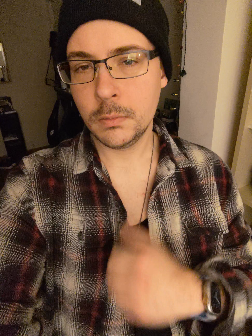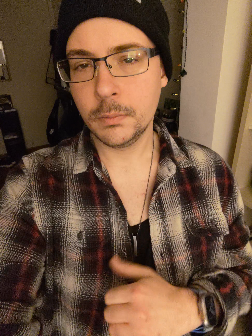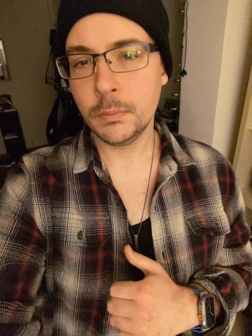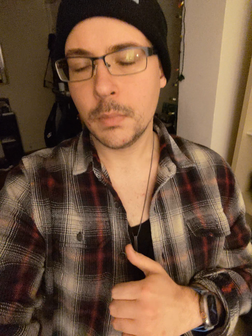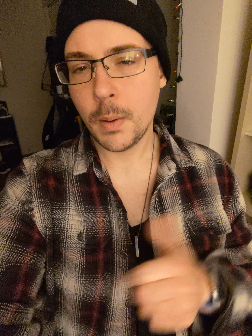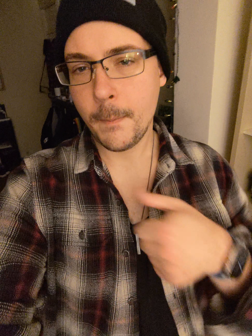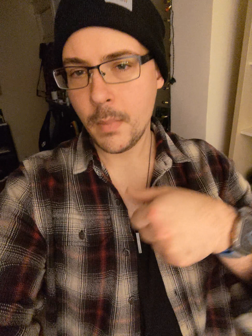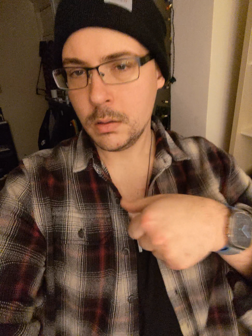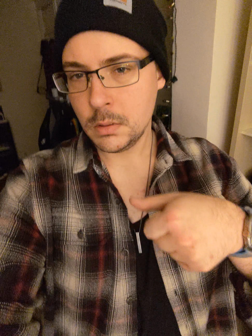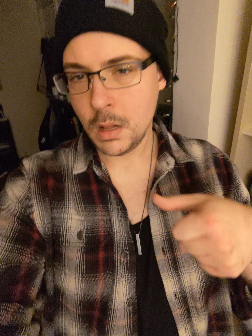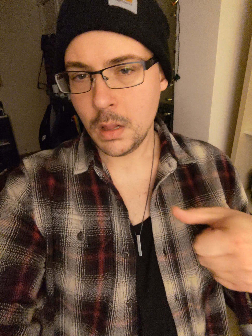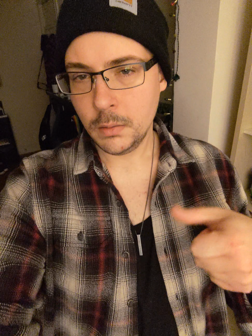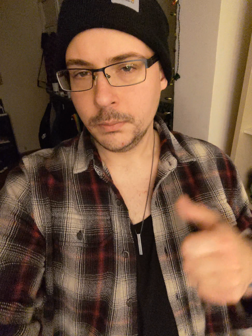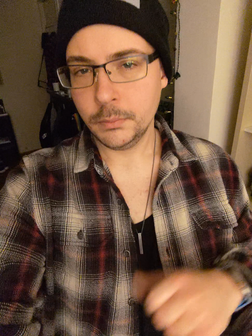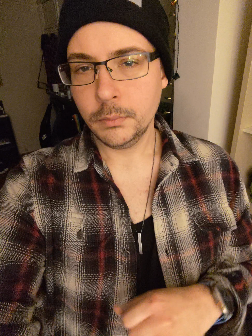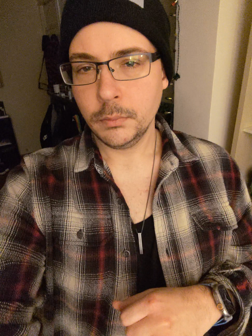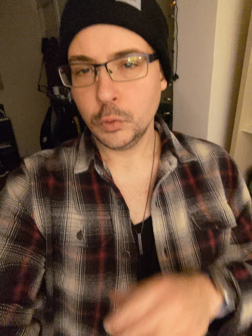puzzle